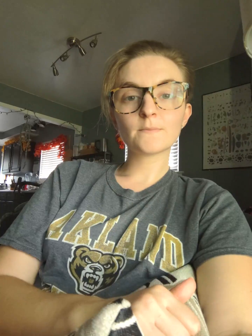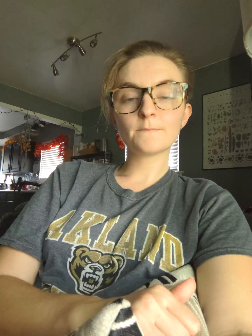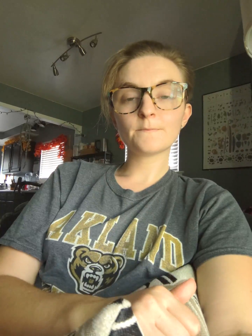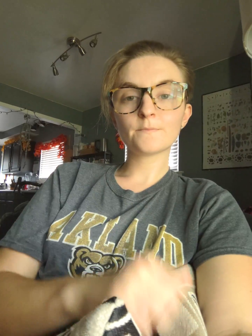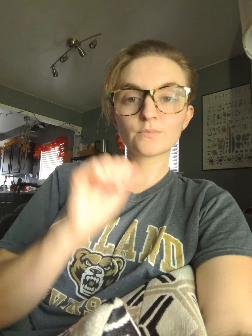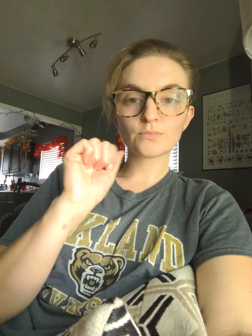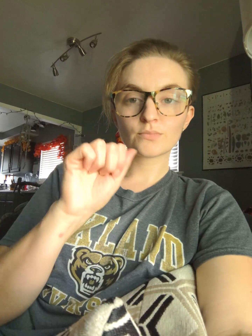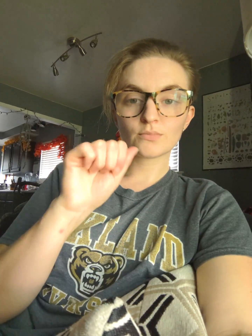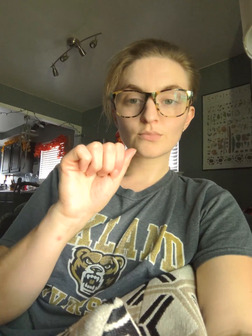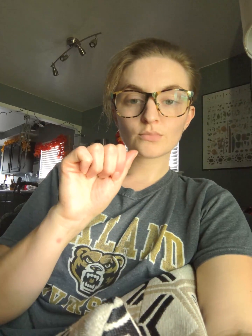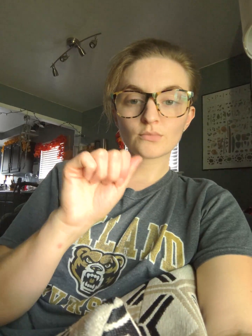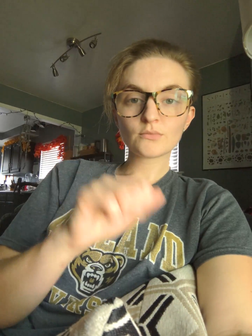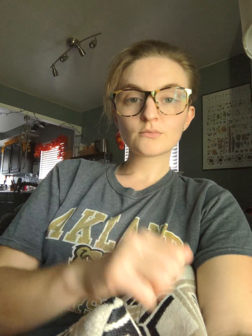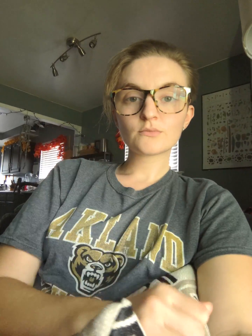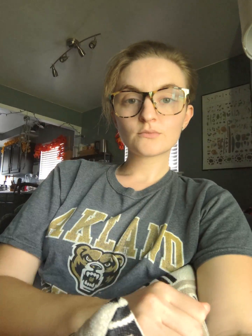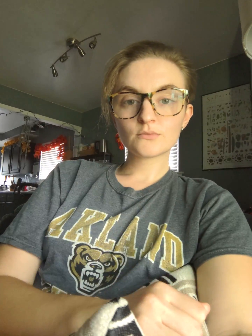knock